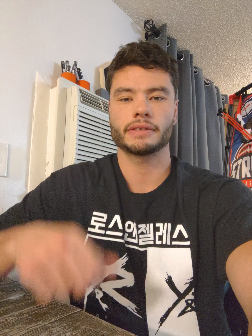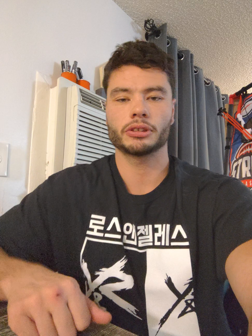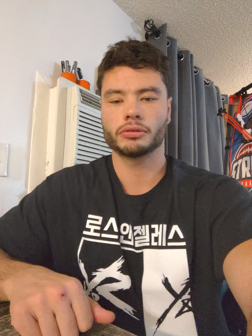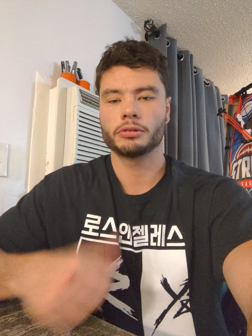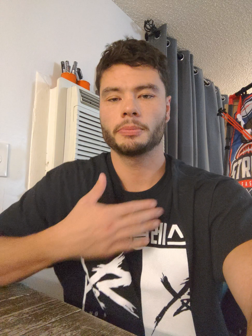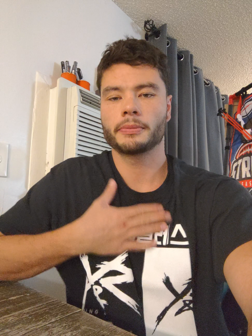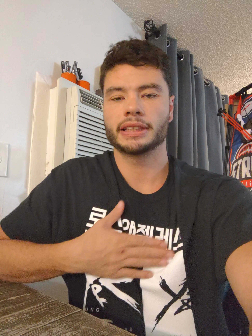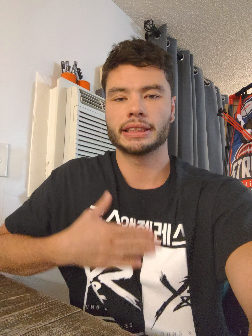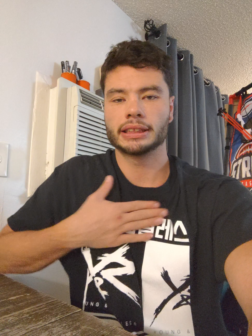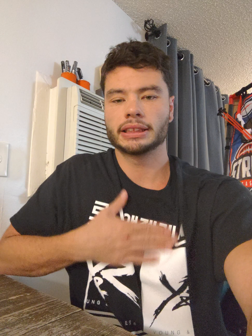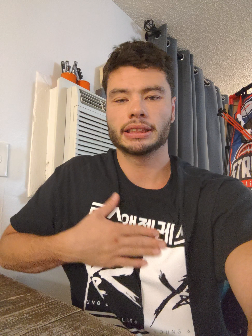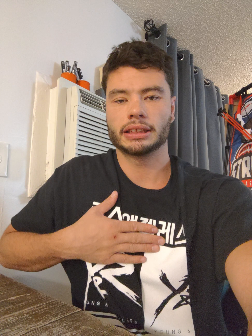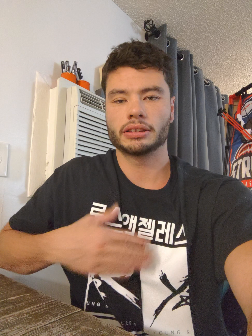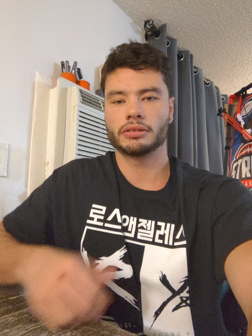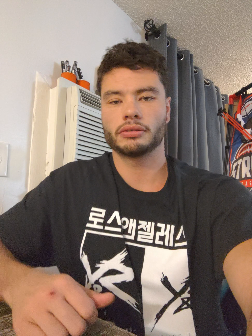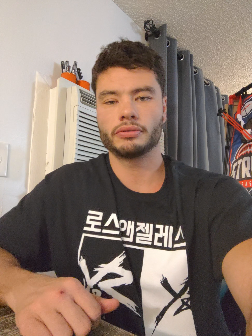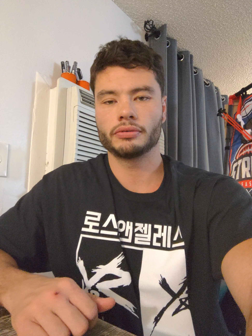please